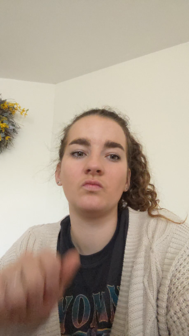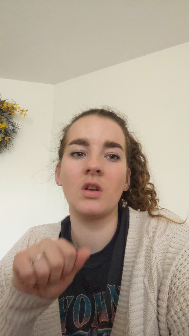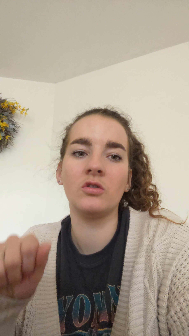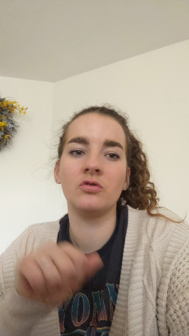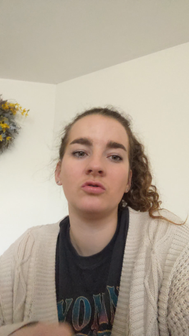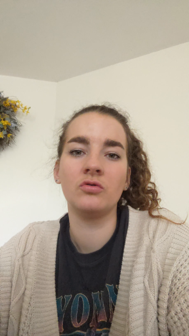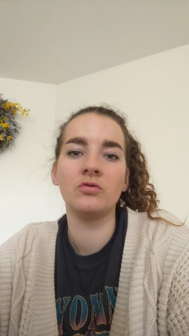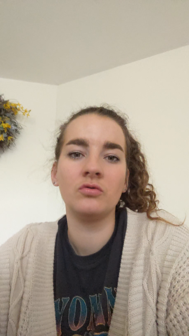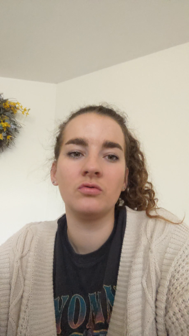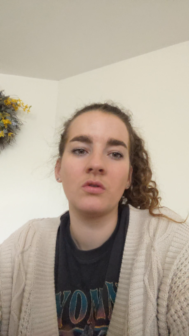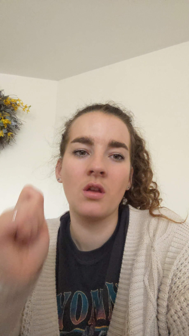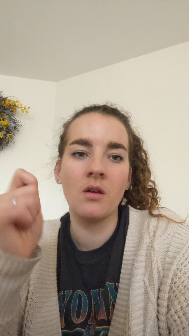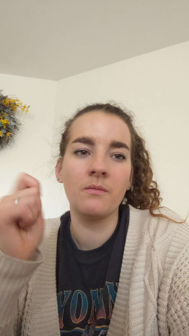hammer